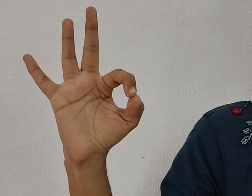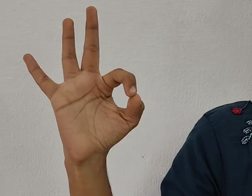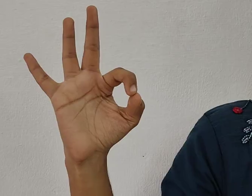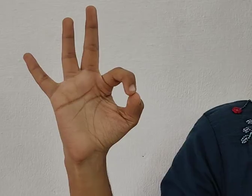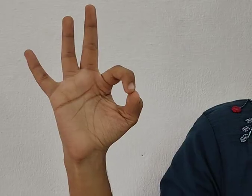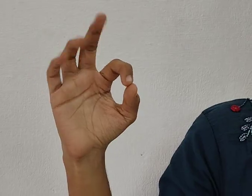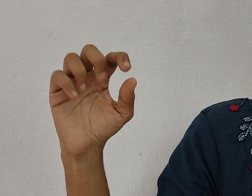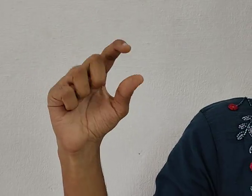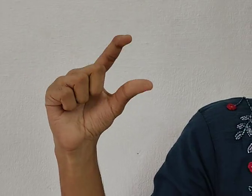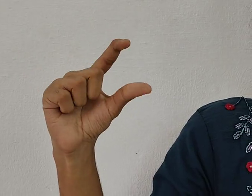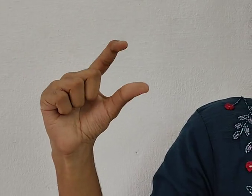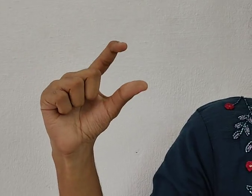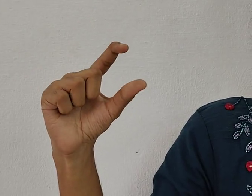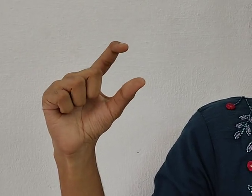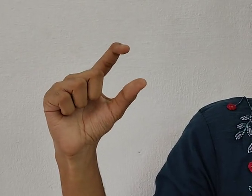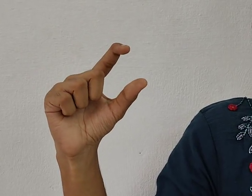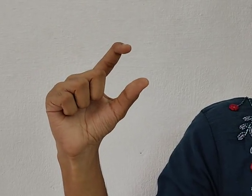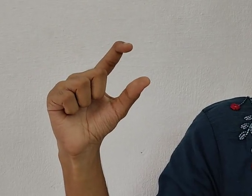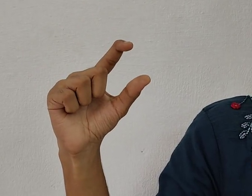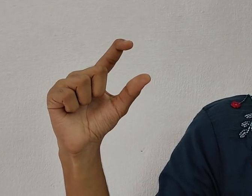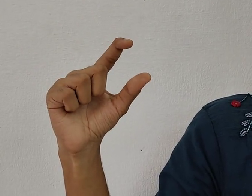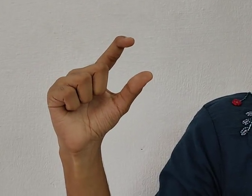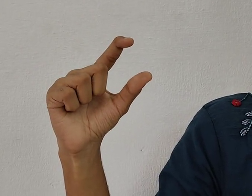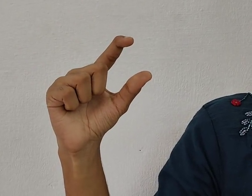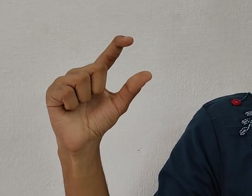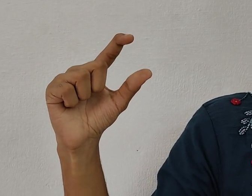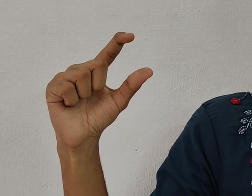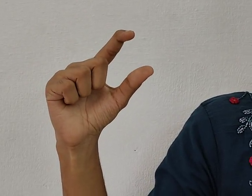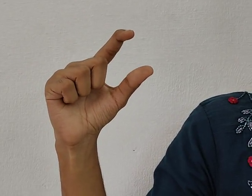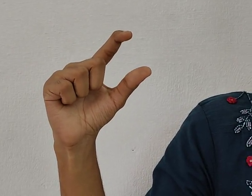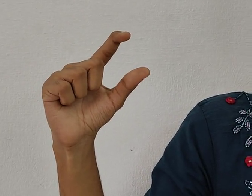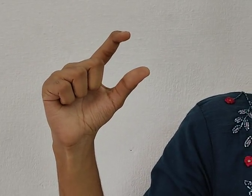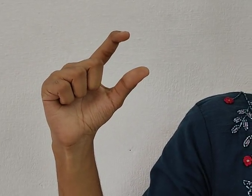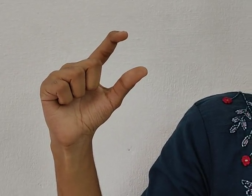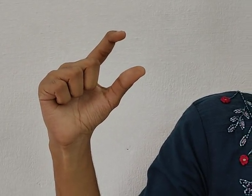ഓ